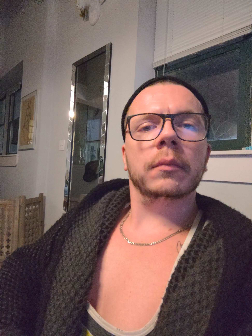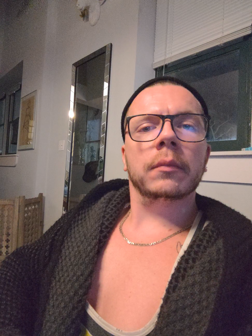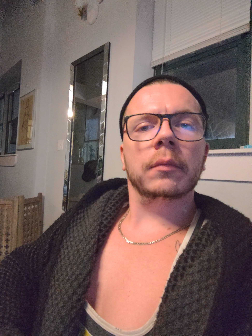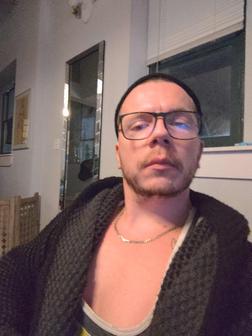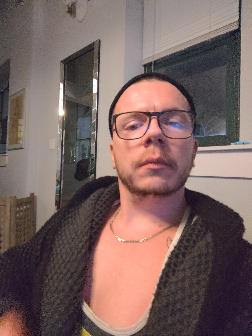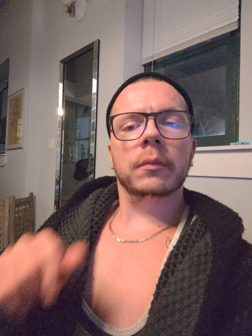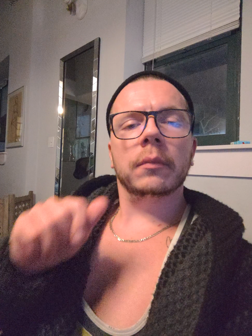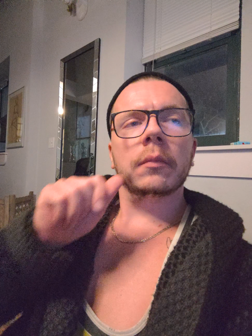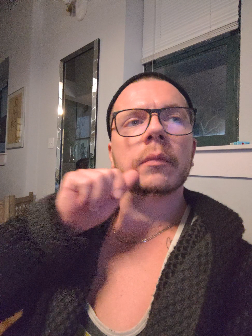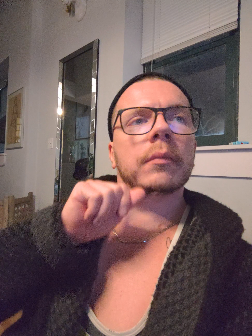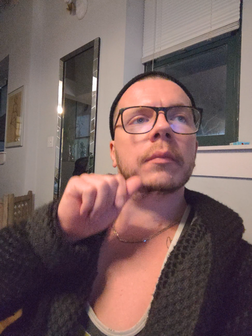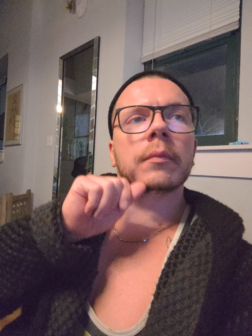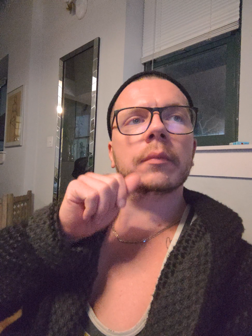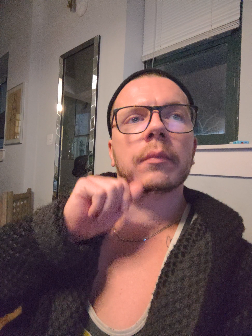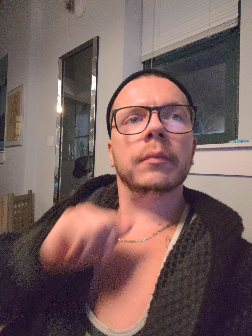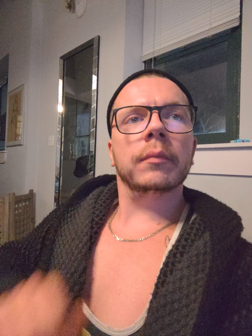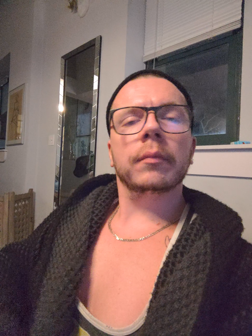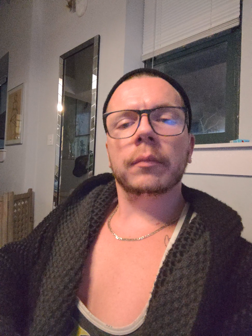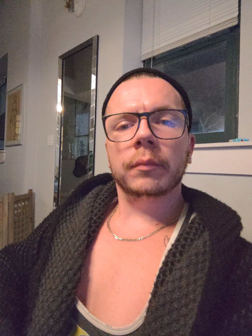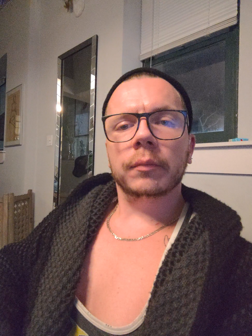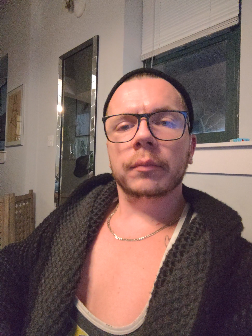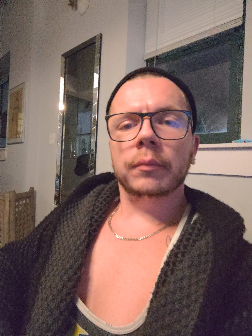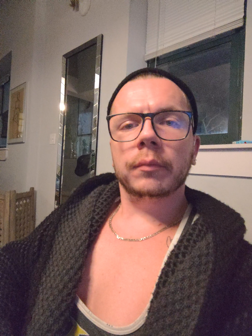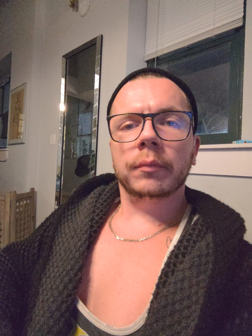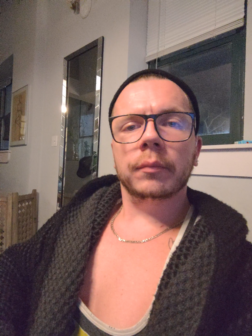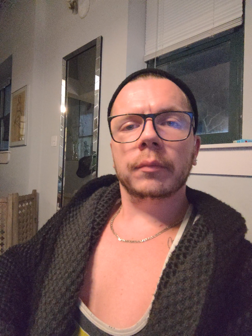aunt